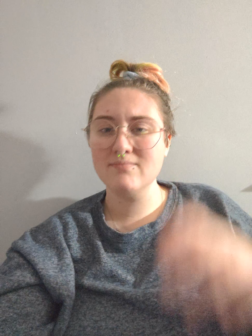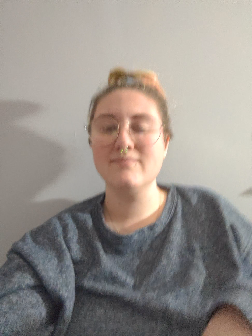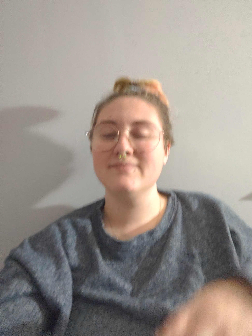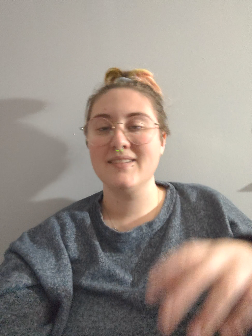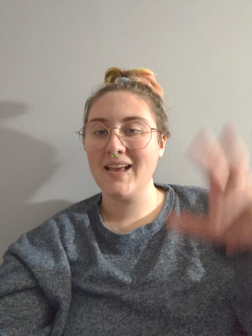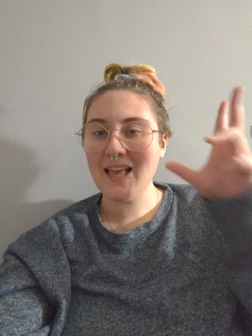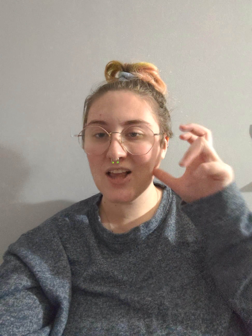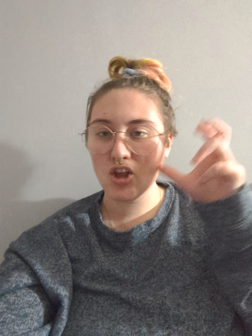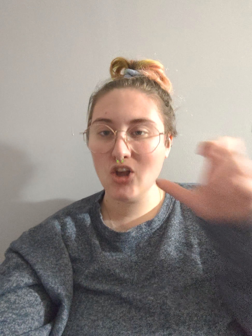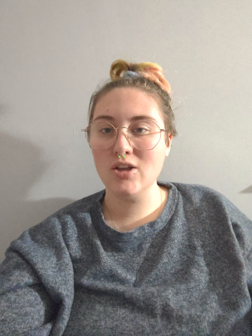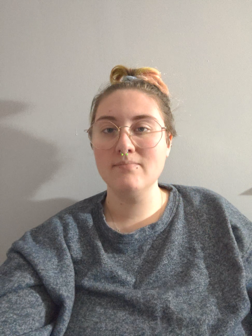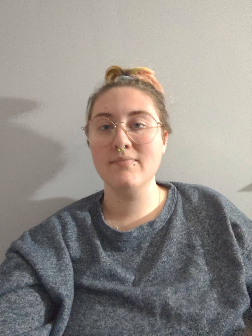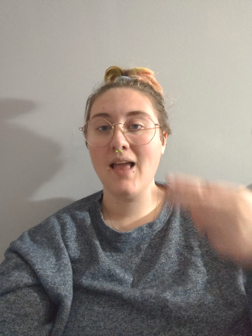hear